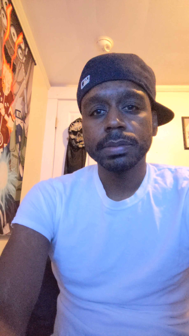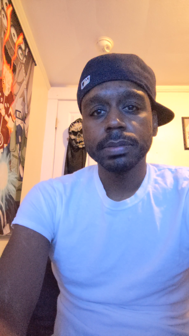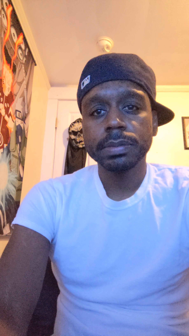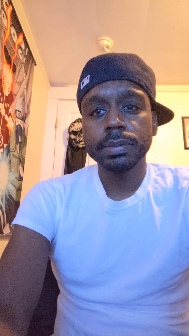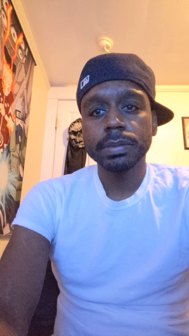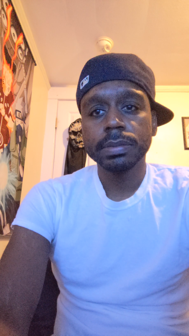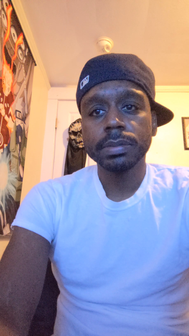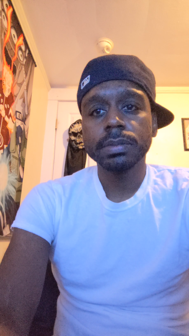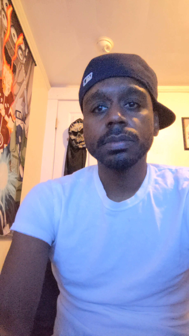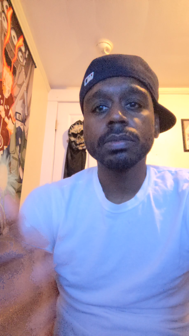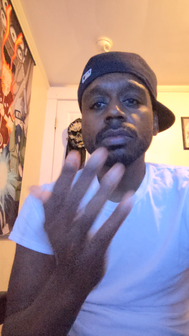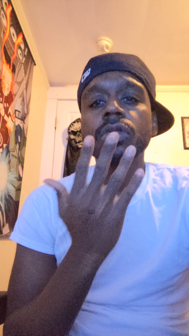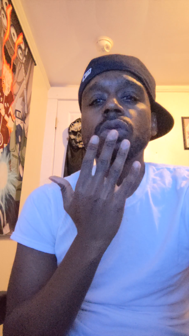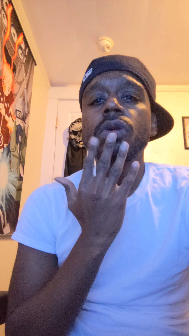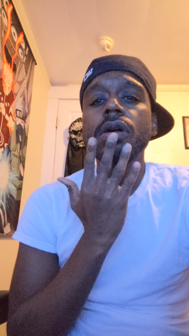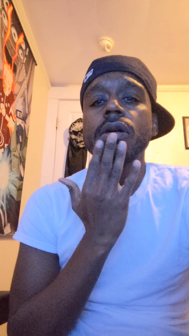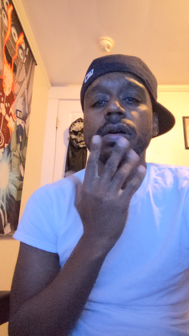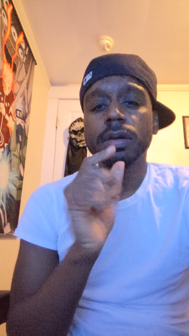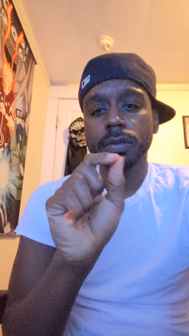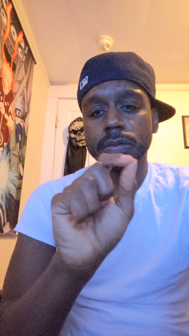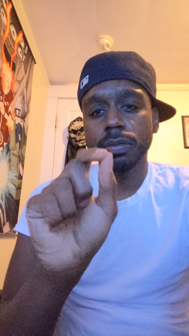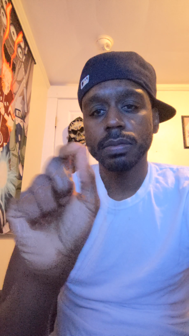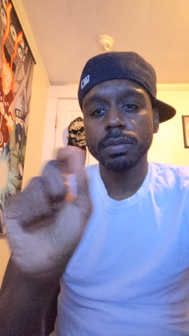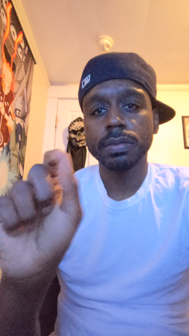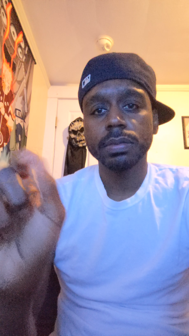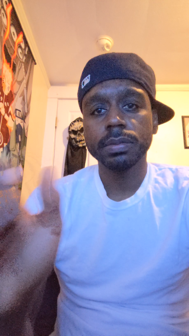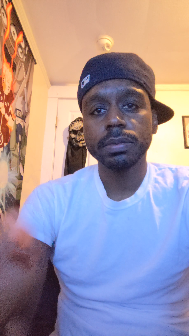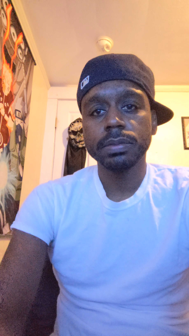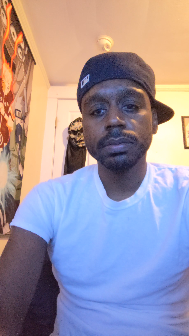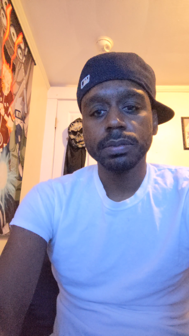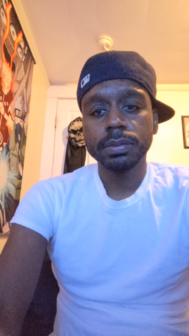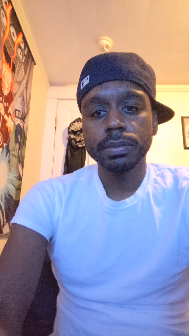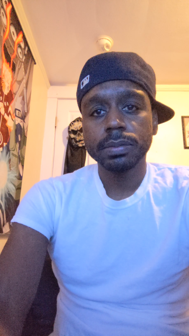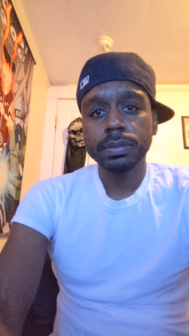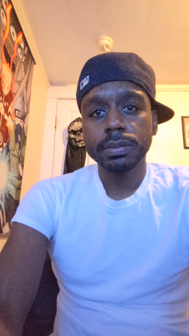crayon